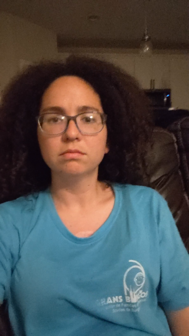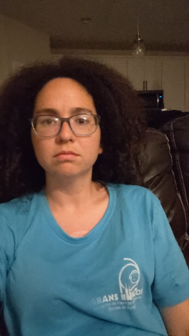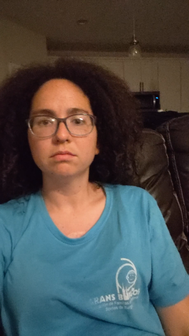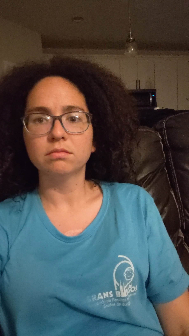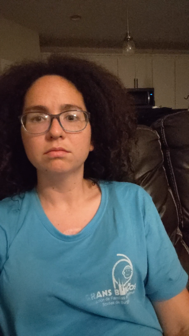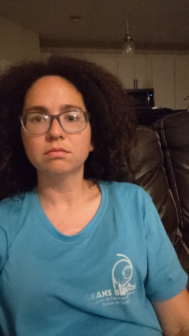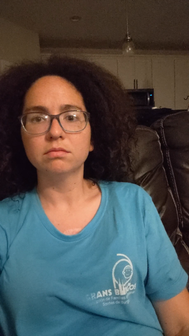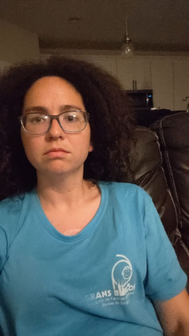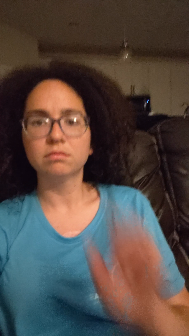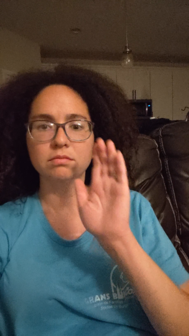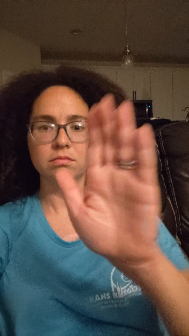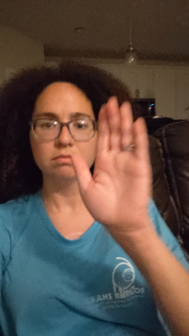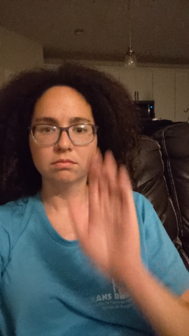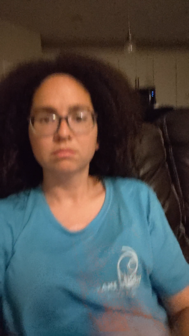push